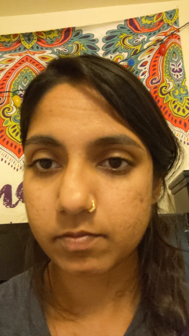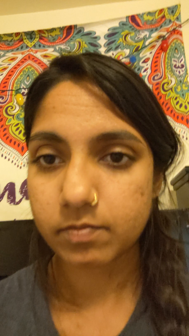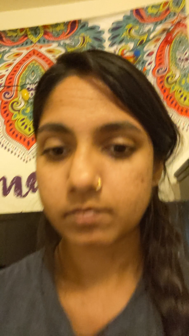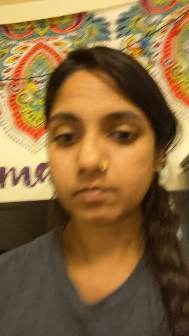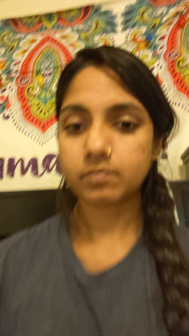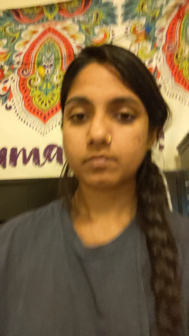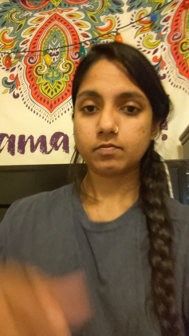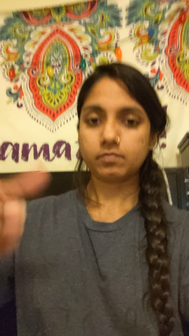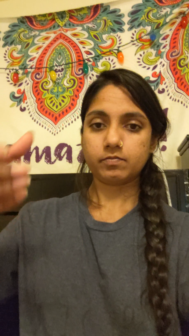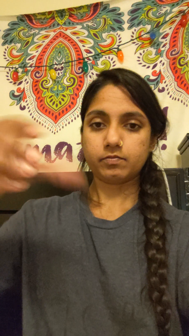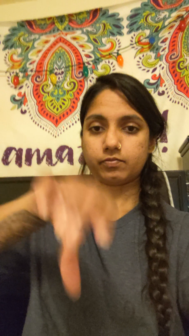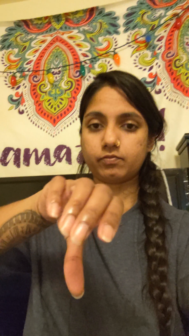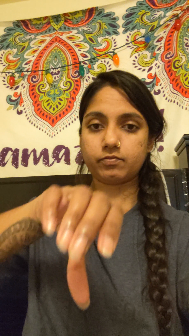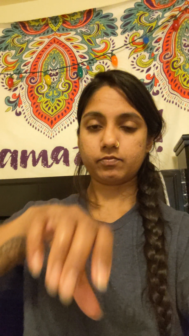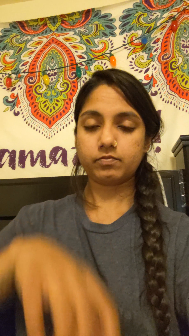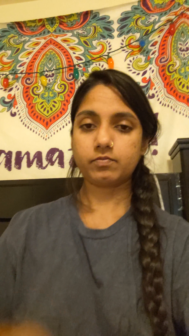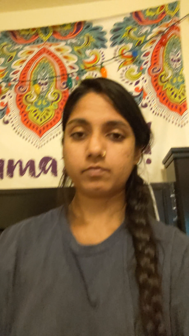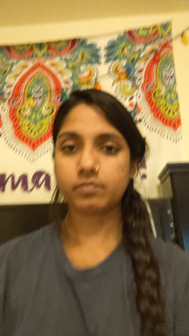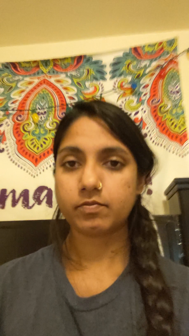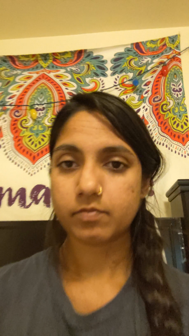dump